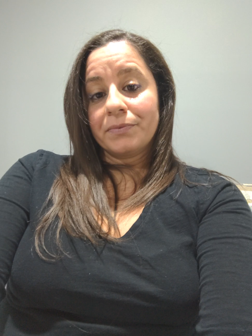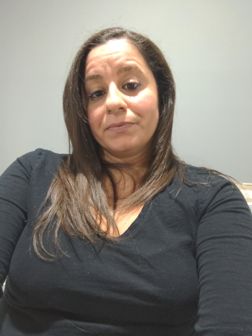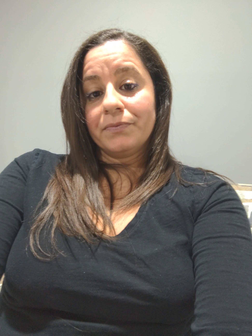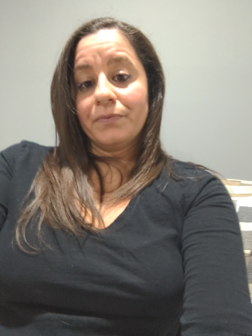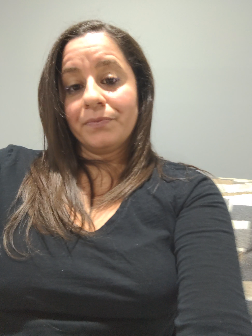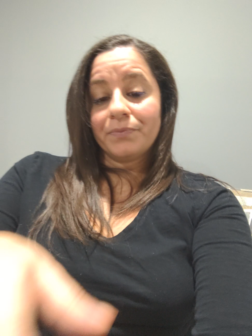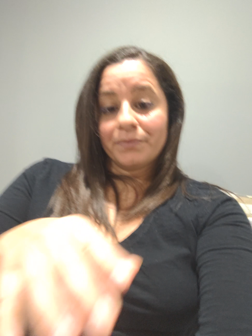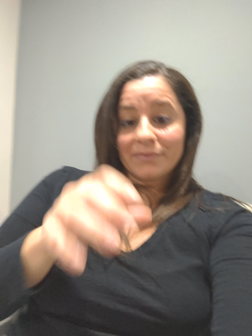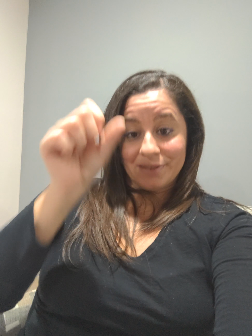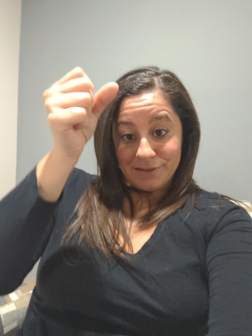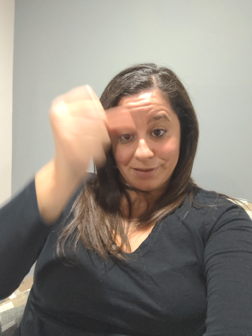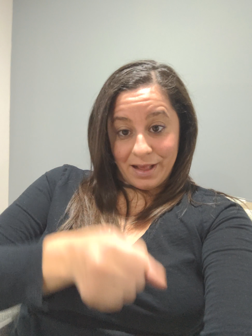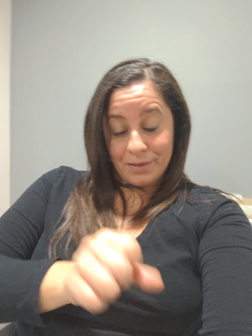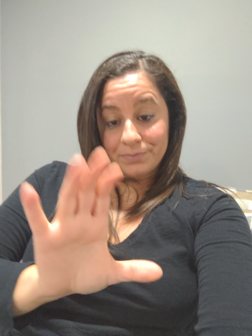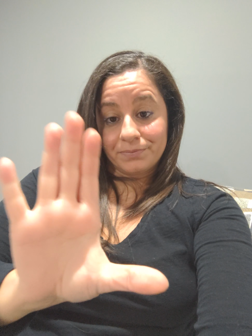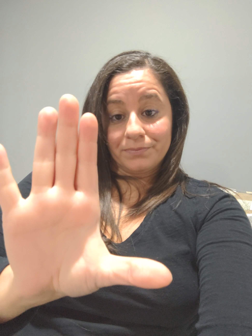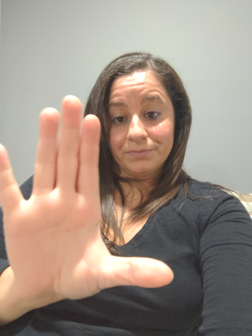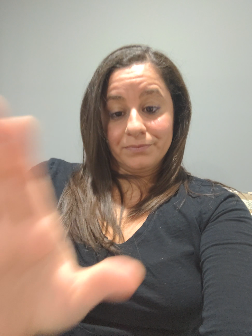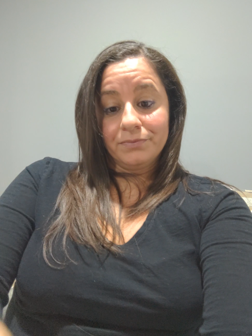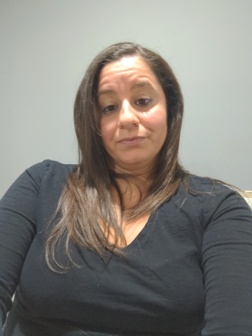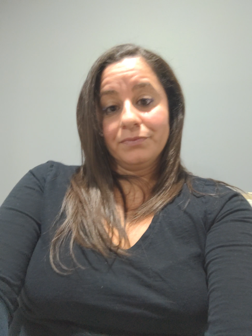mitten